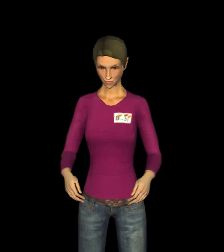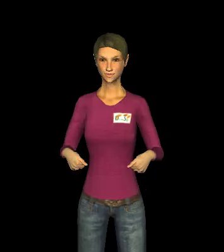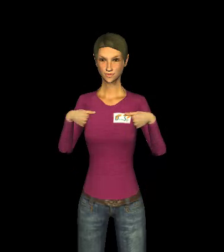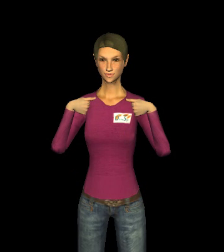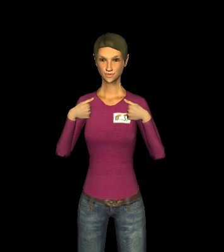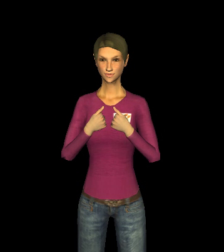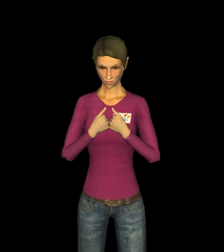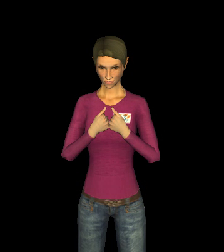معطف